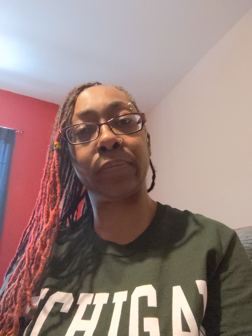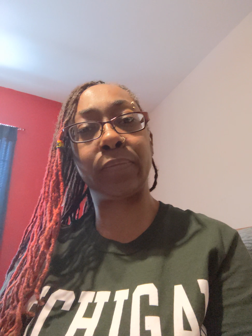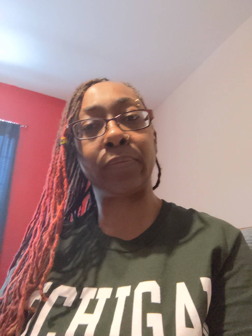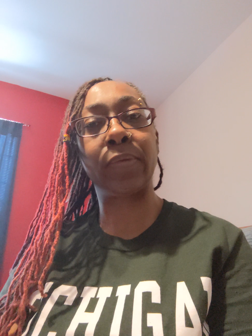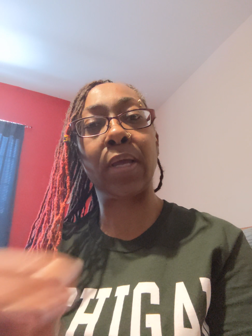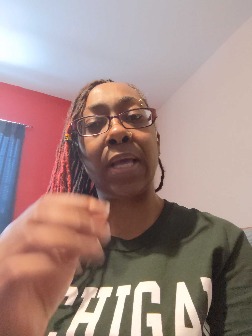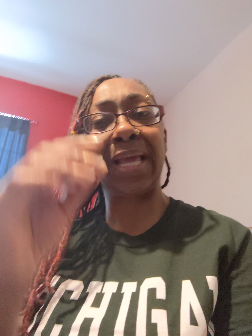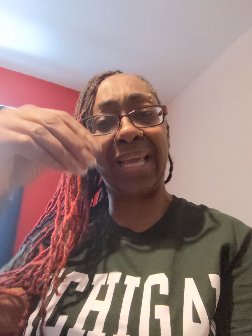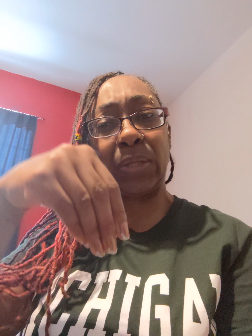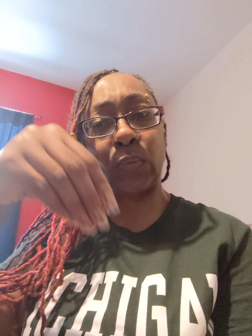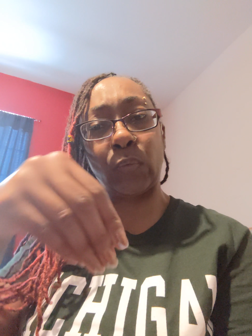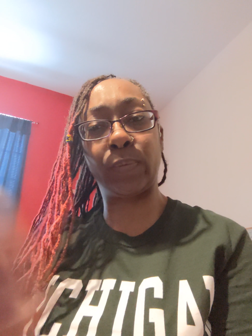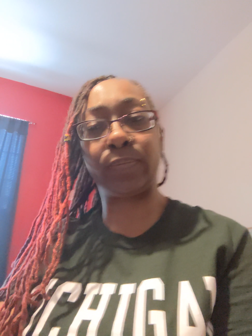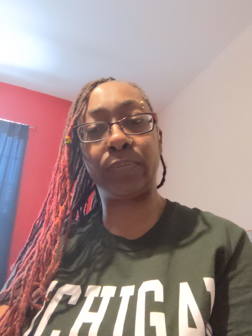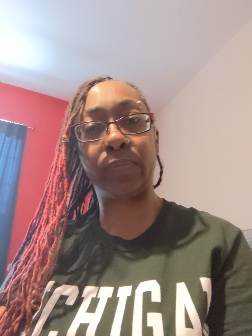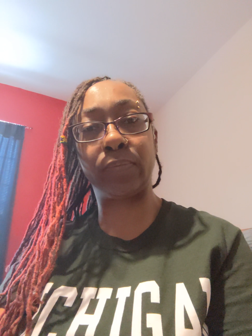into